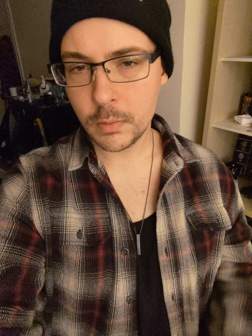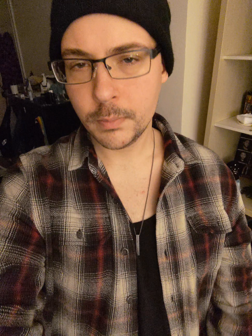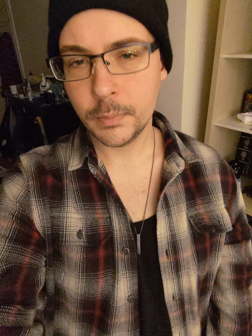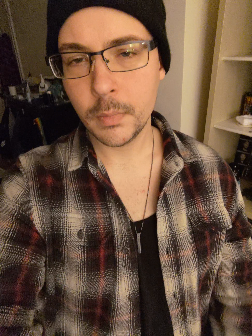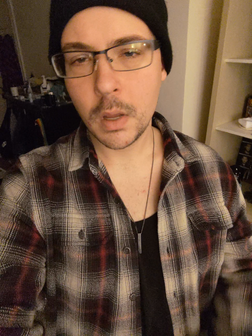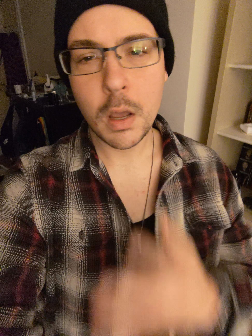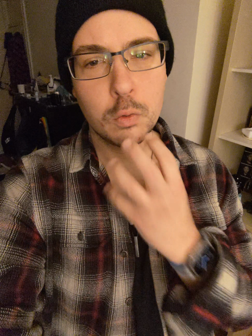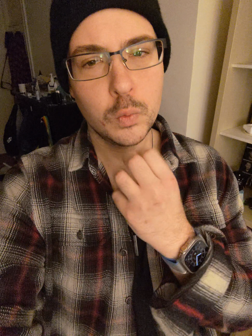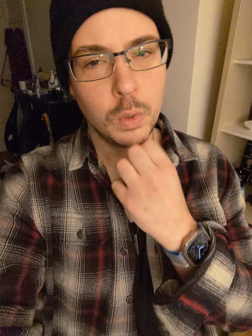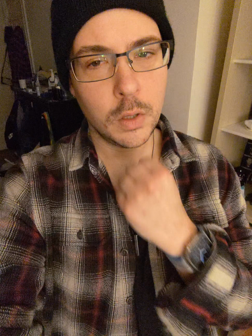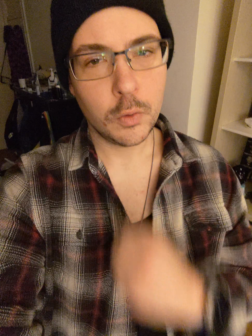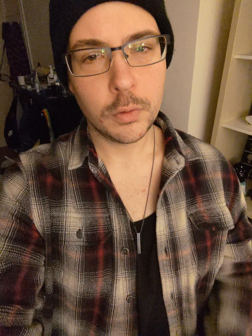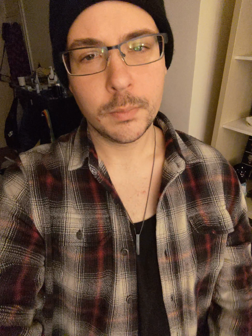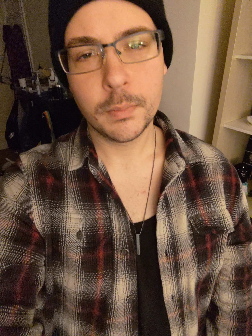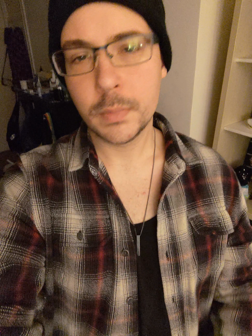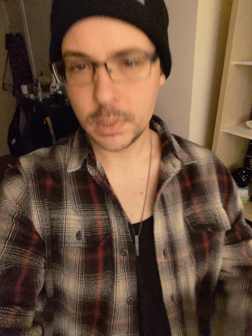underwear